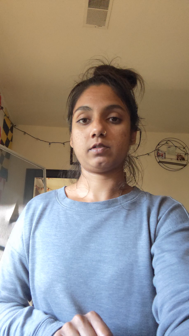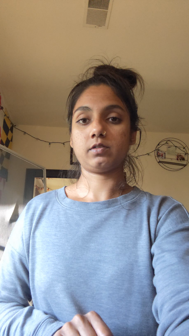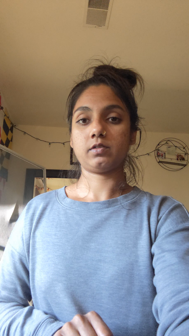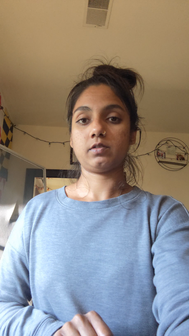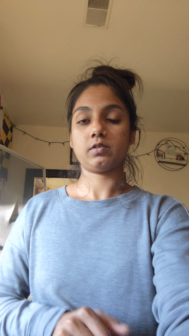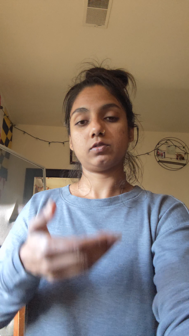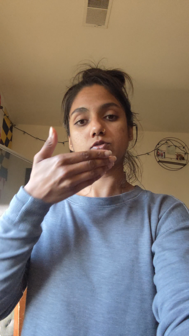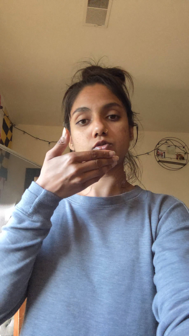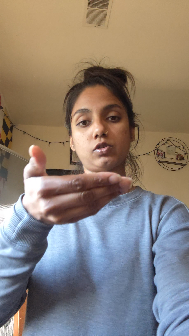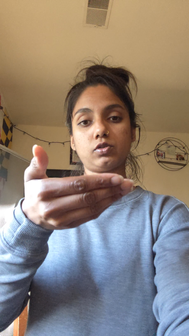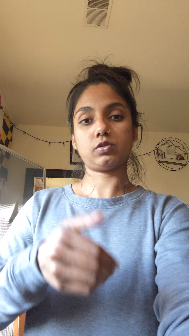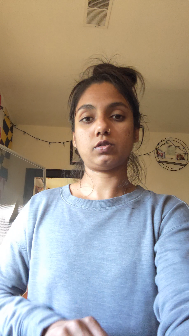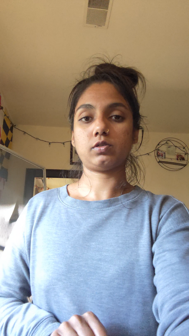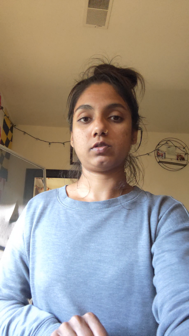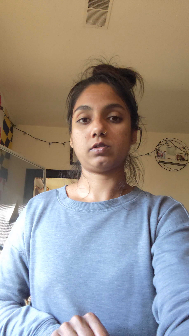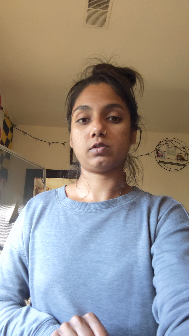good